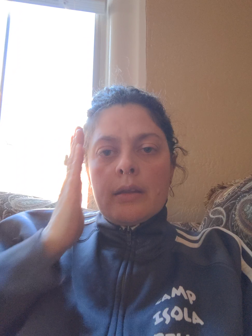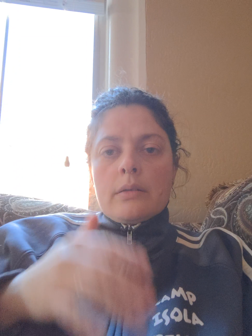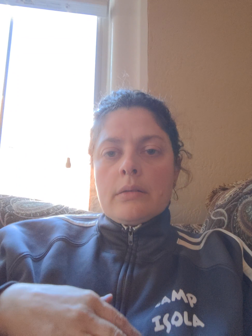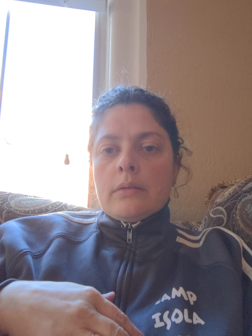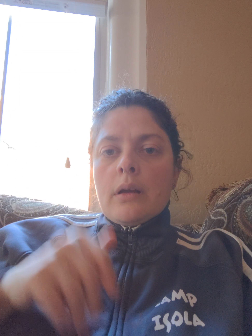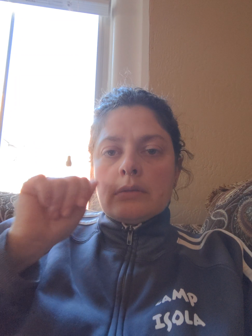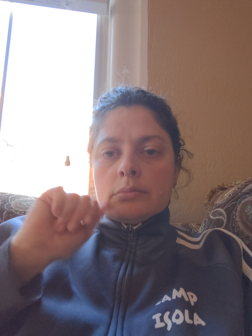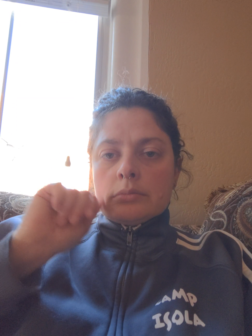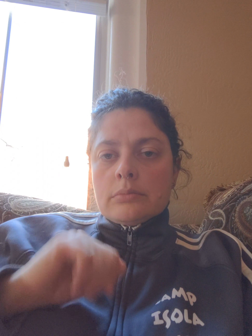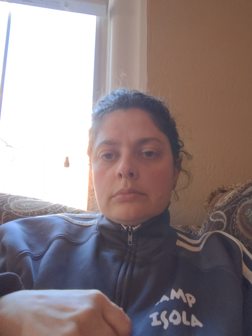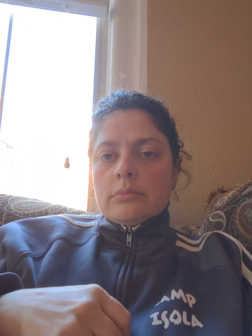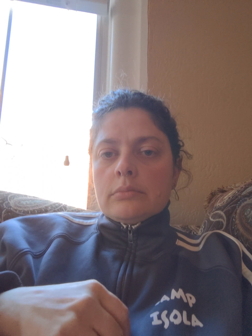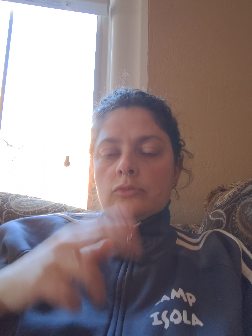aunt